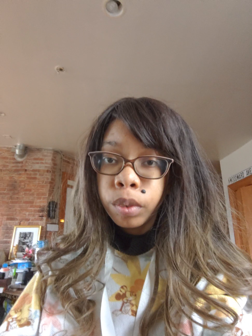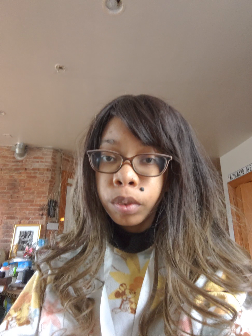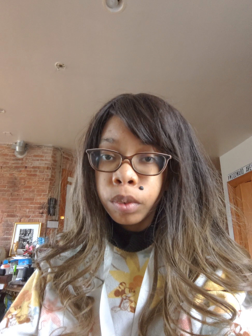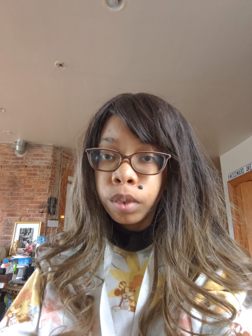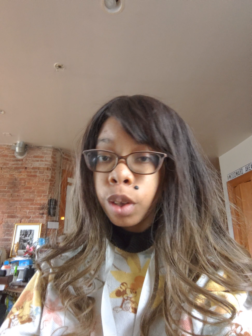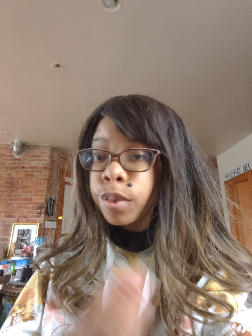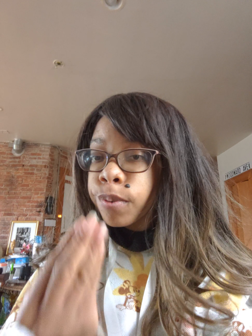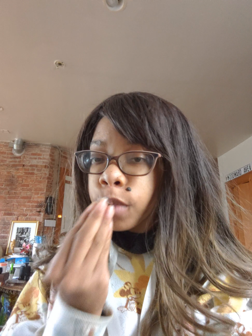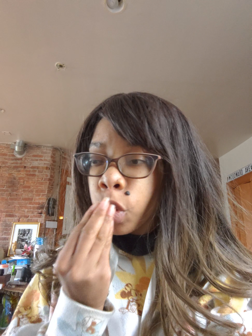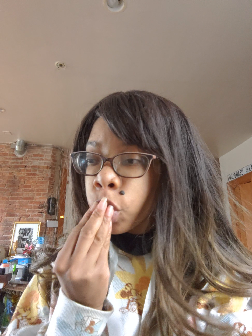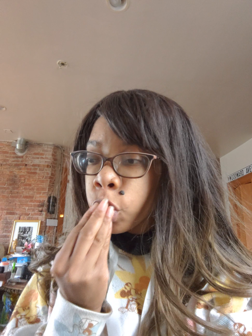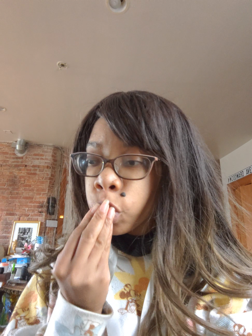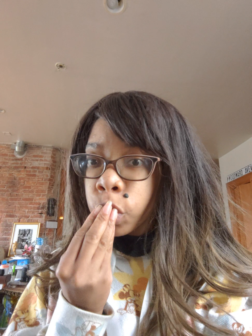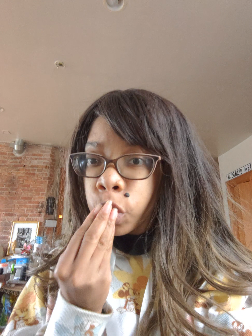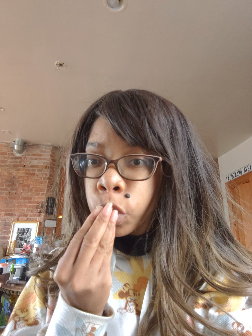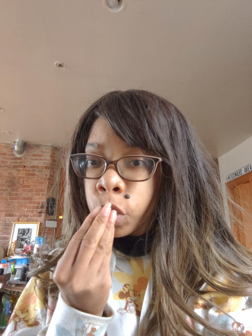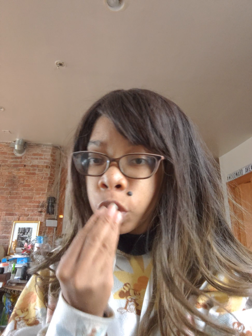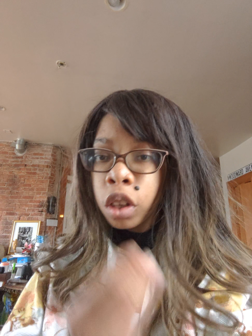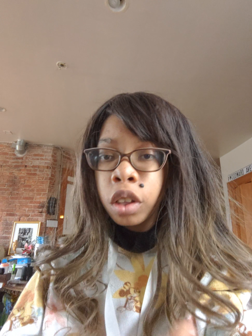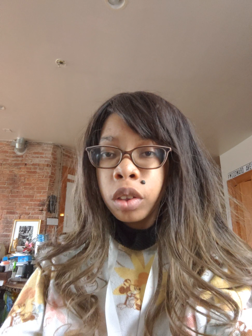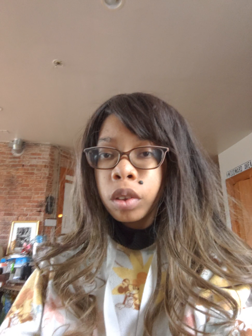food